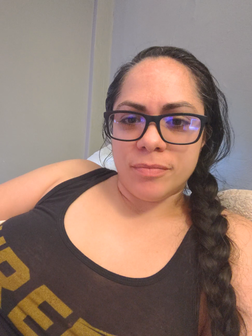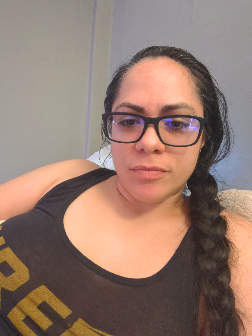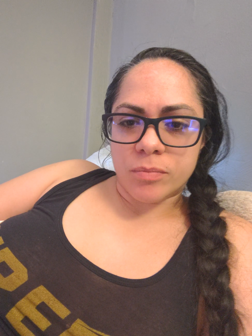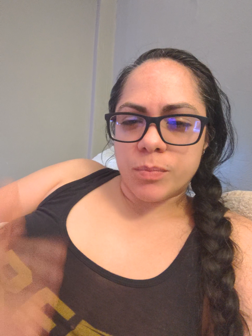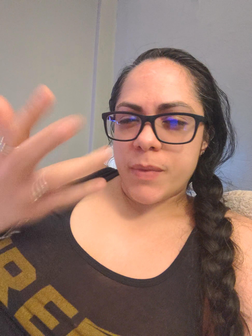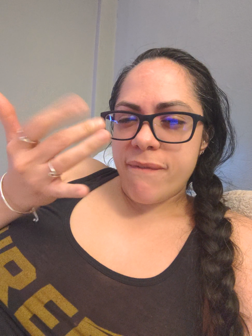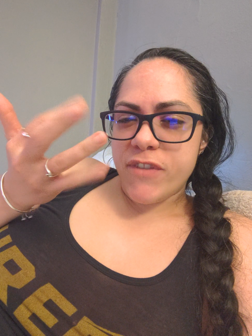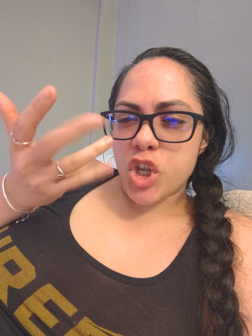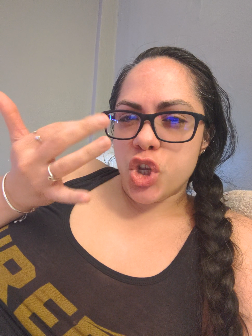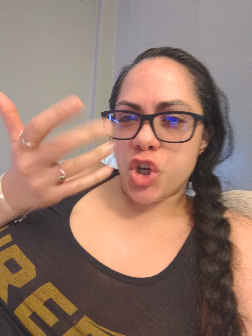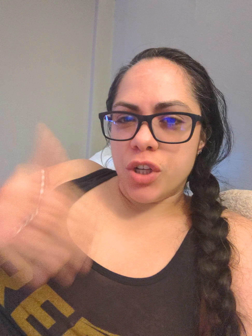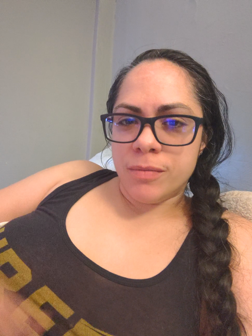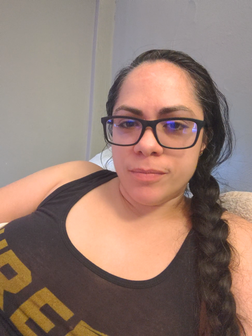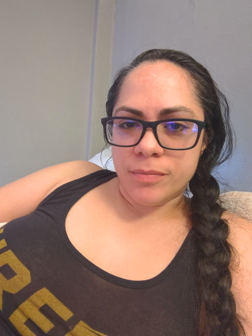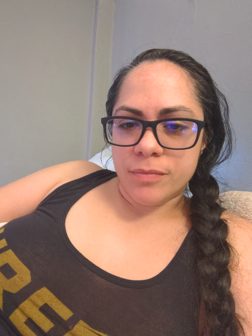finger